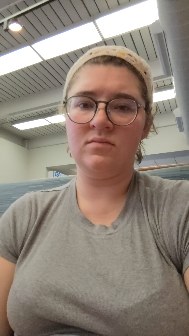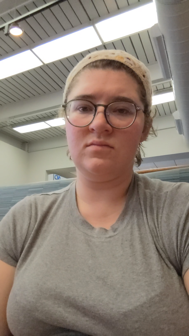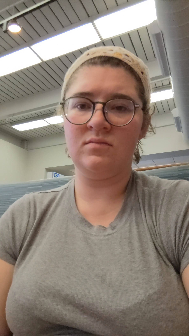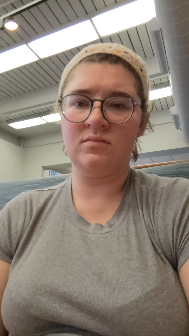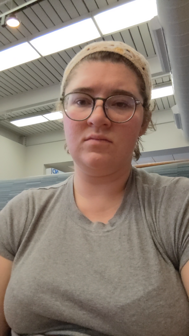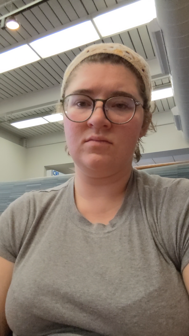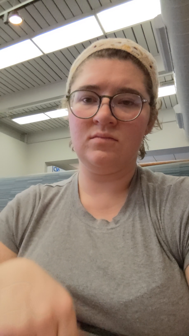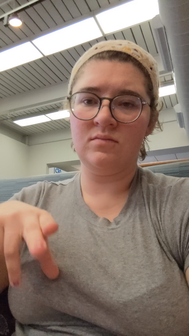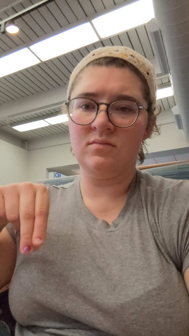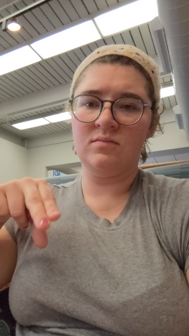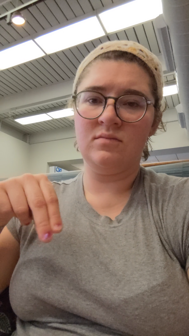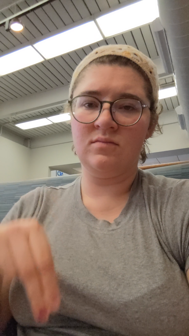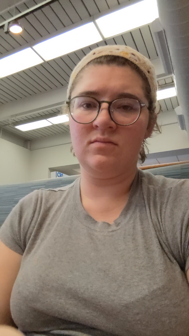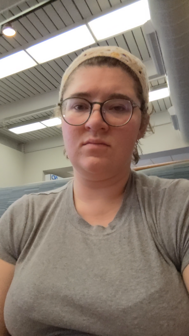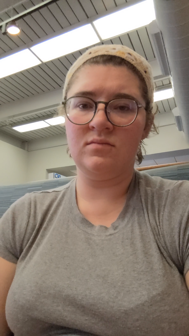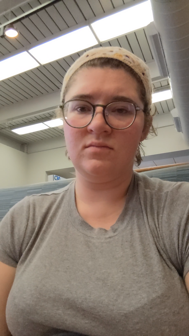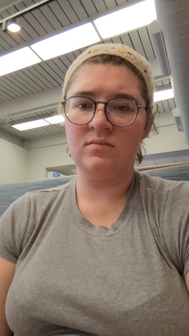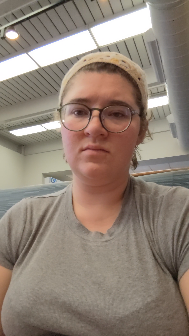diaper